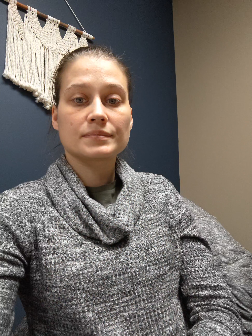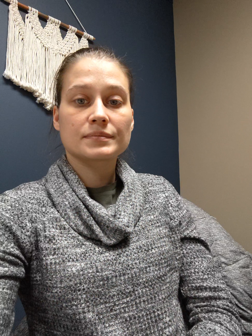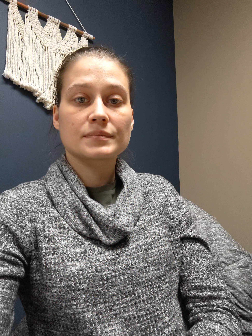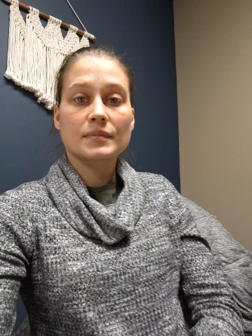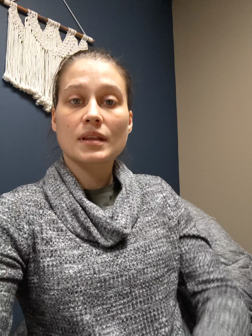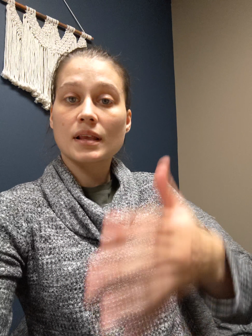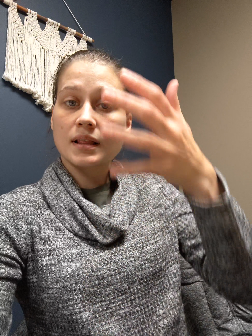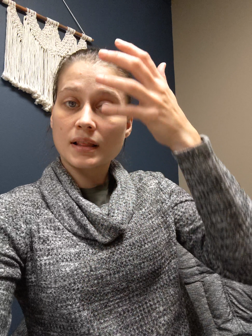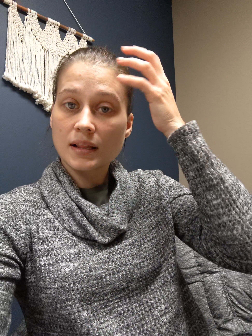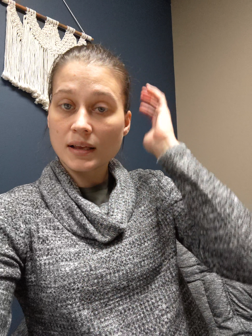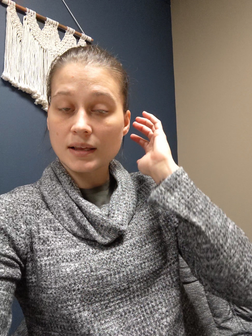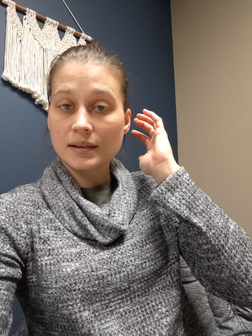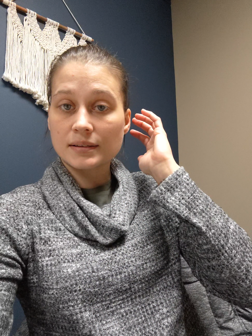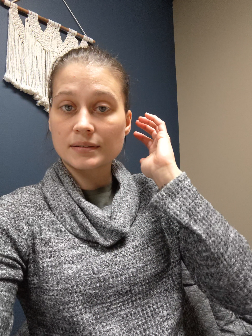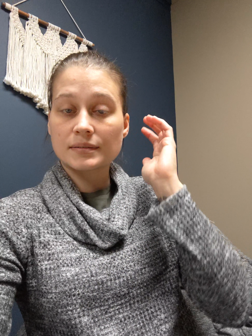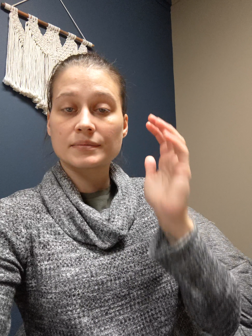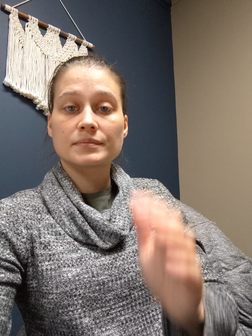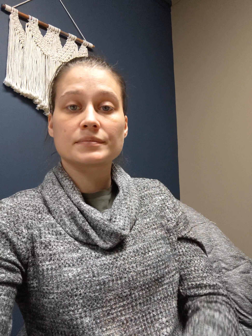lion